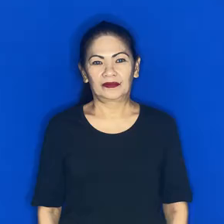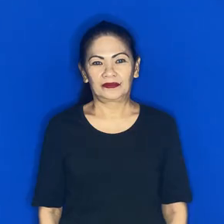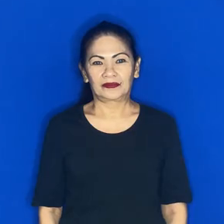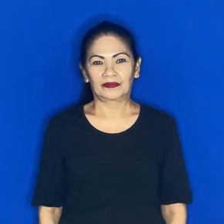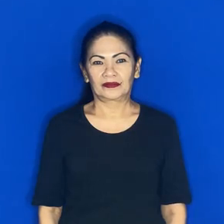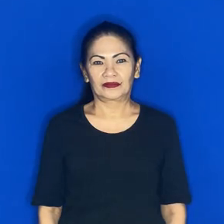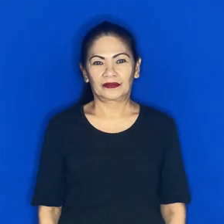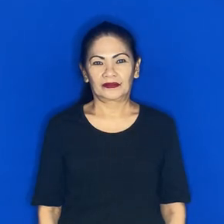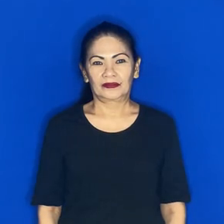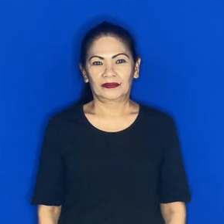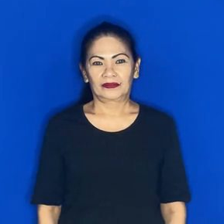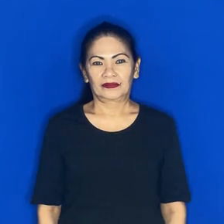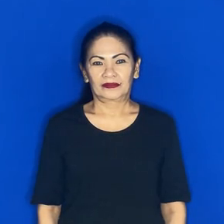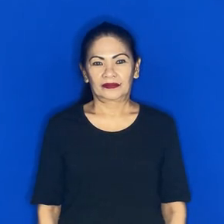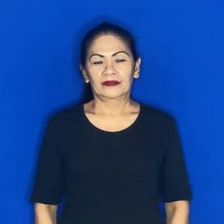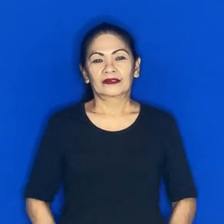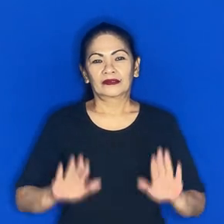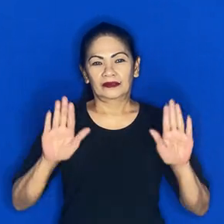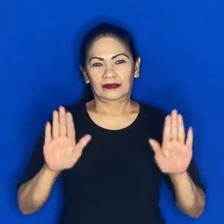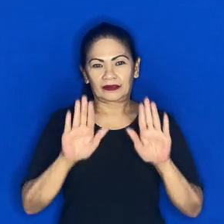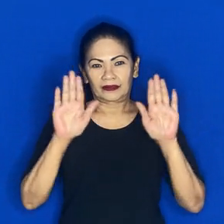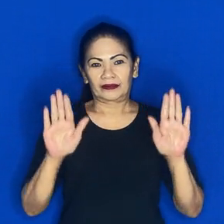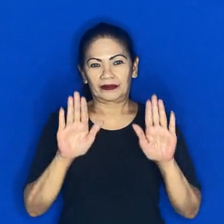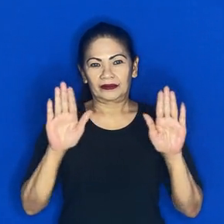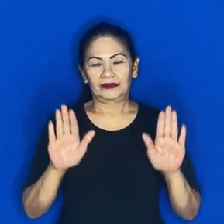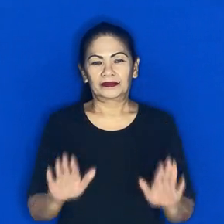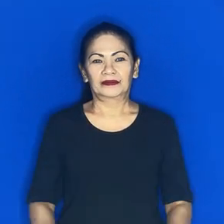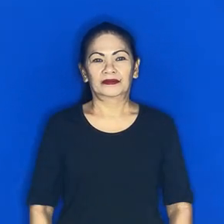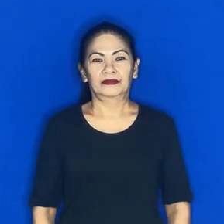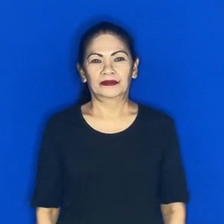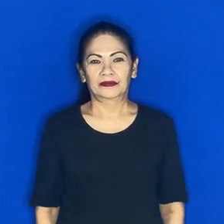sunday